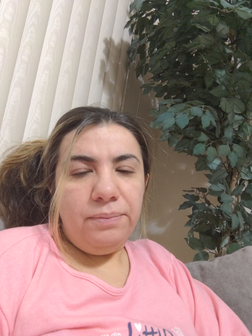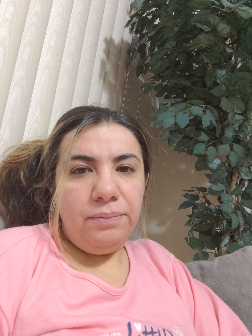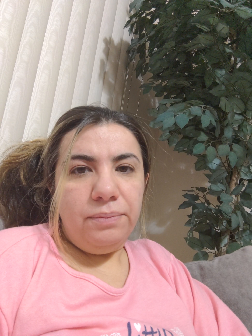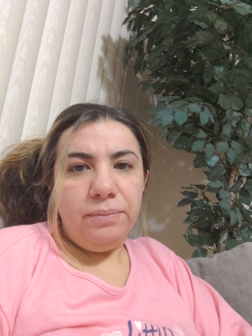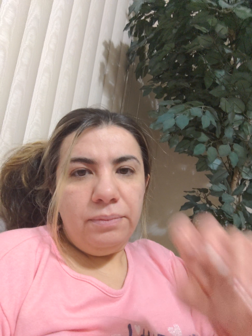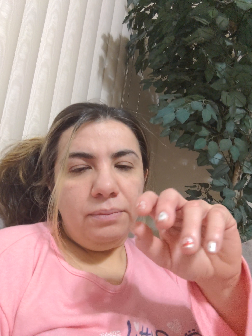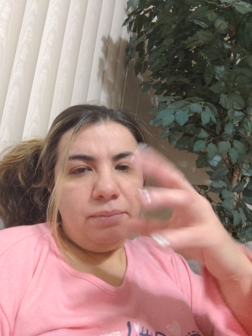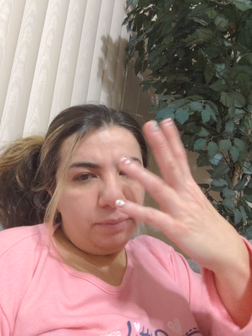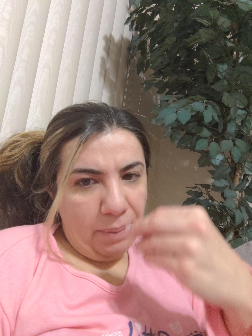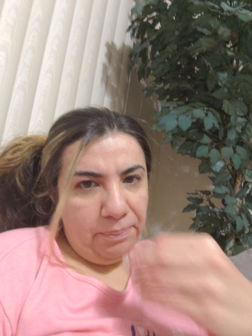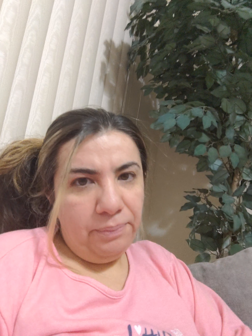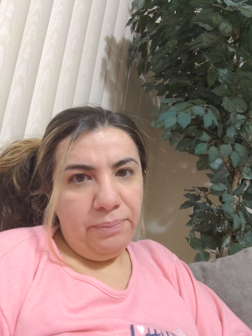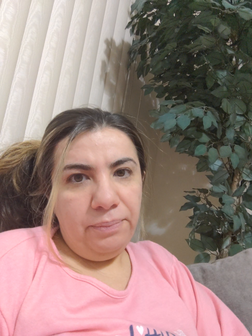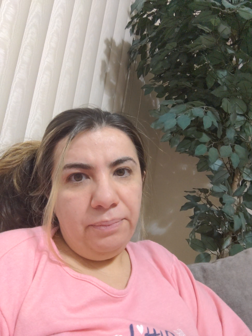nap